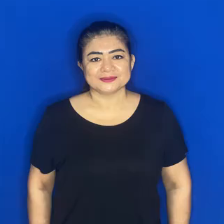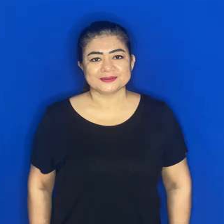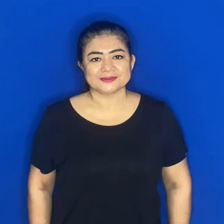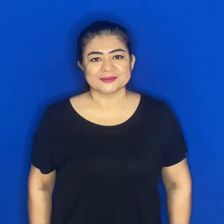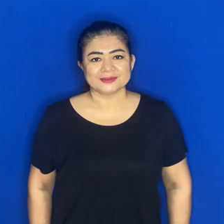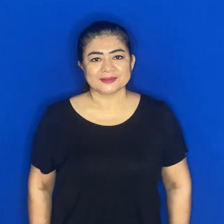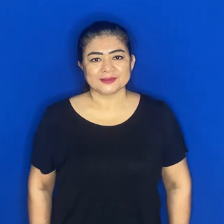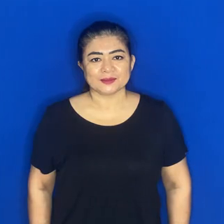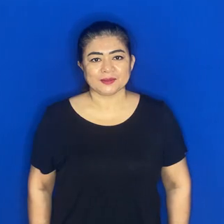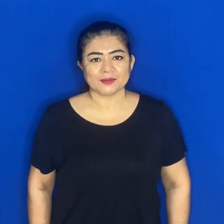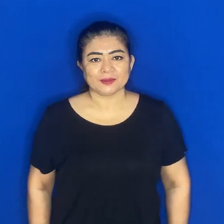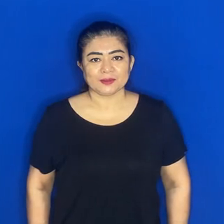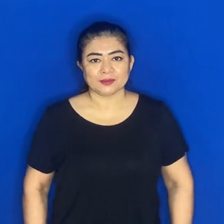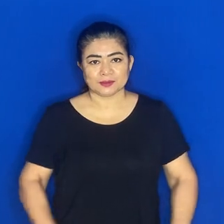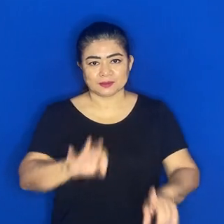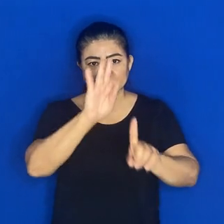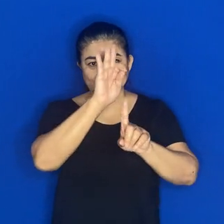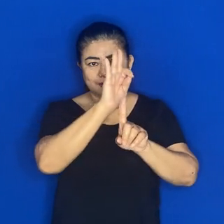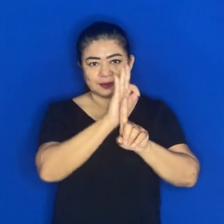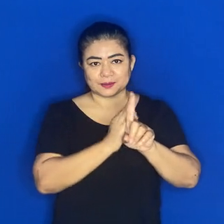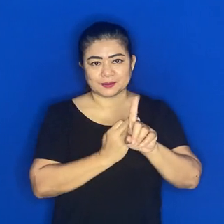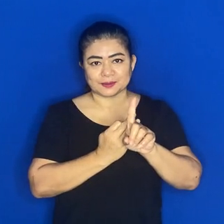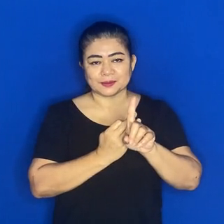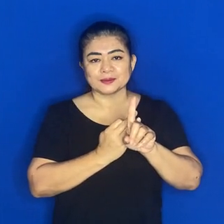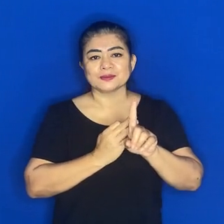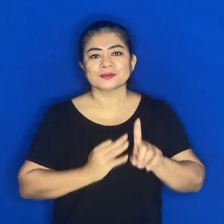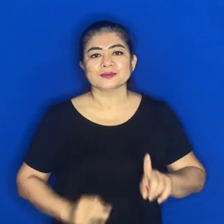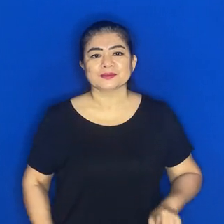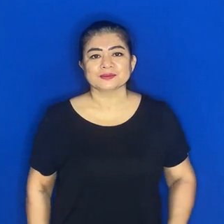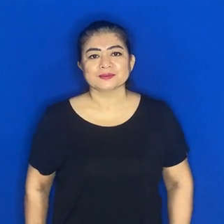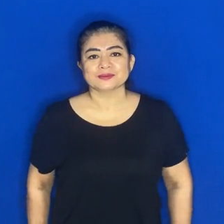february